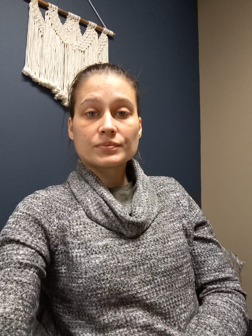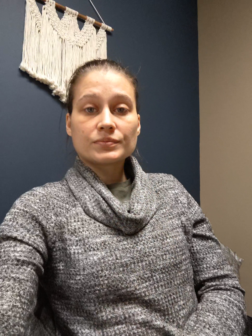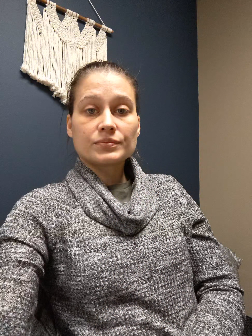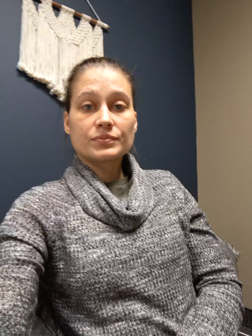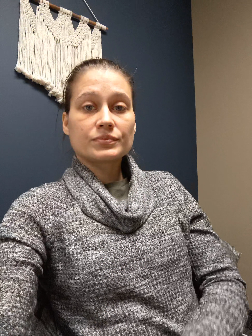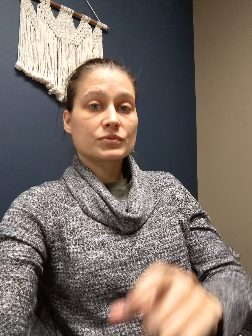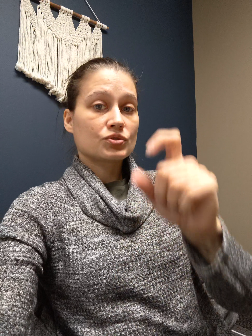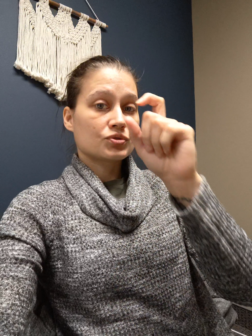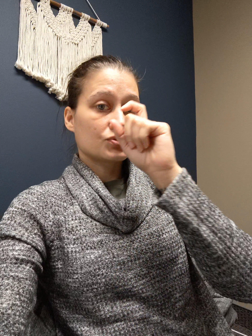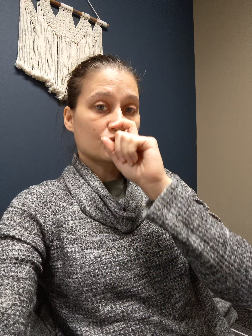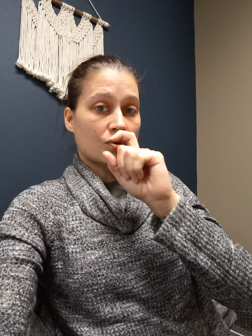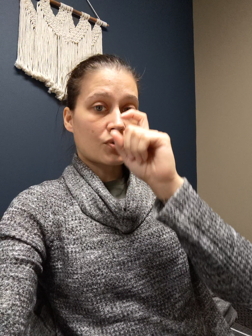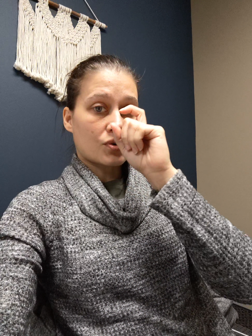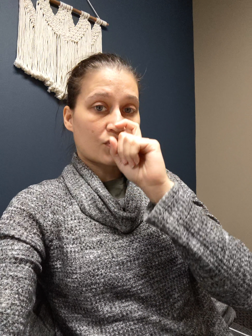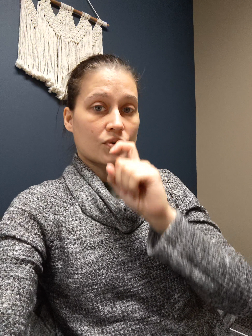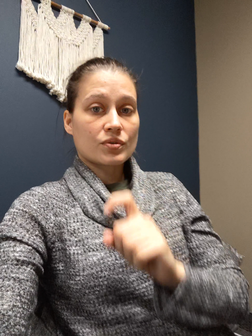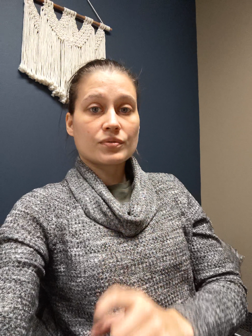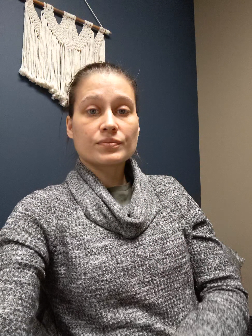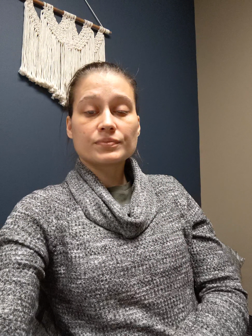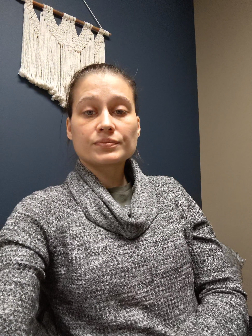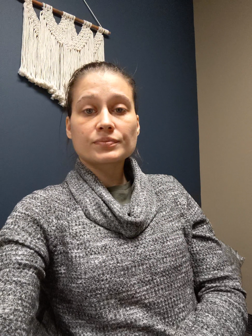doll